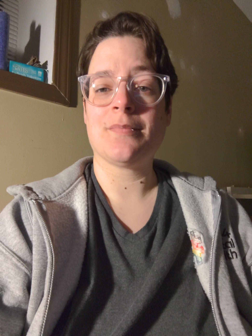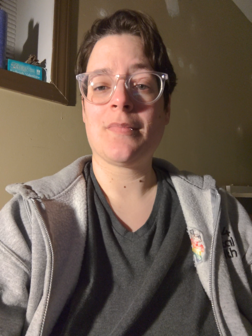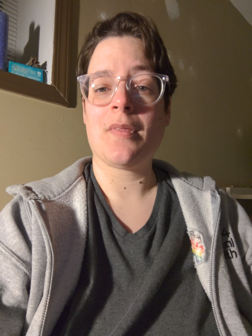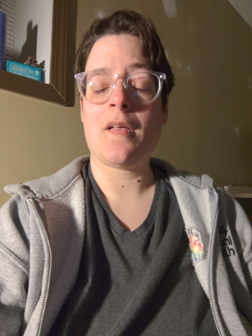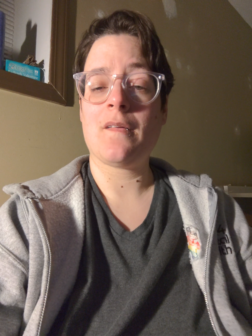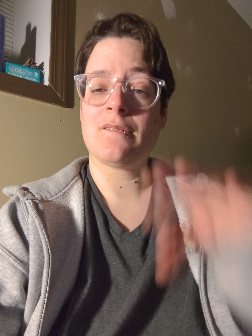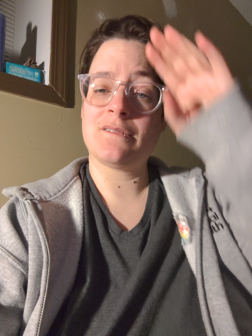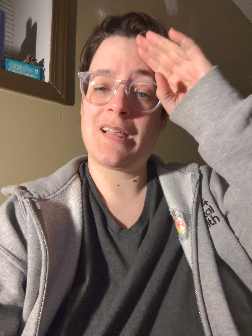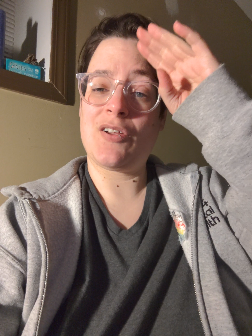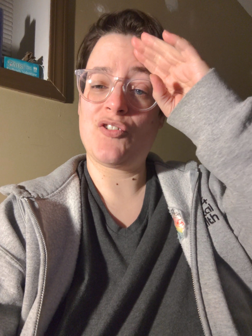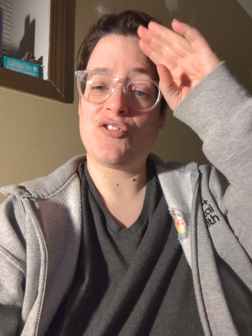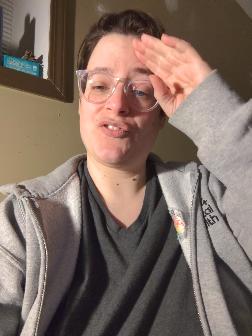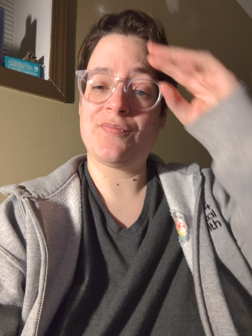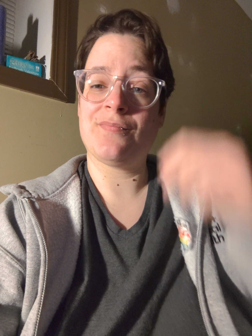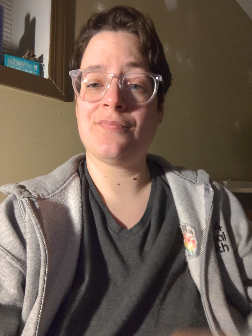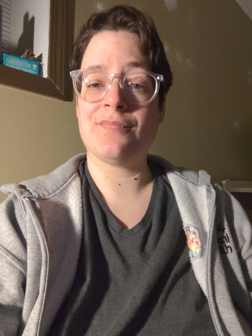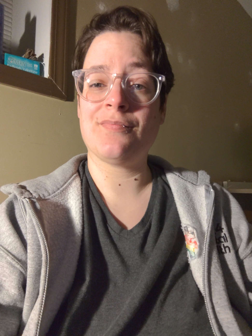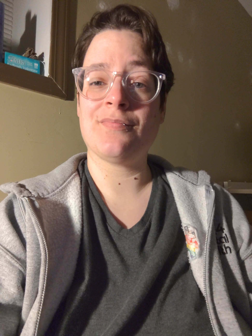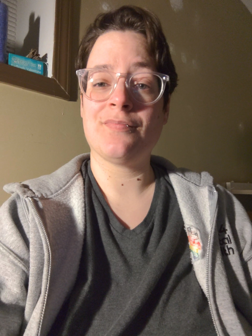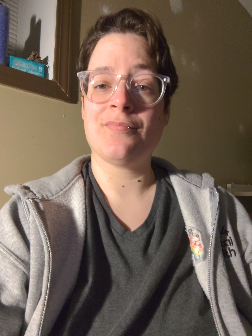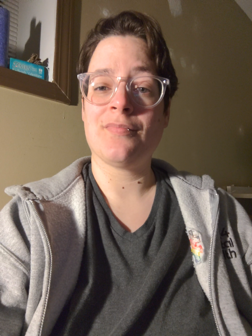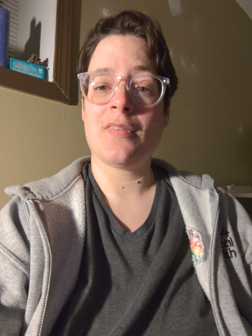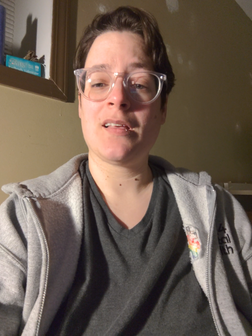fireman